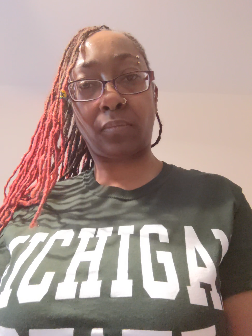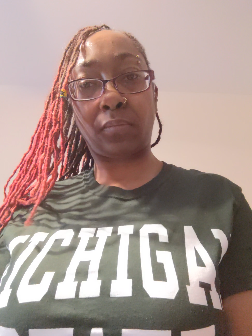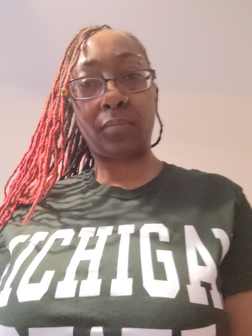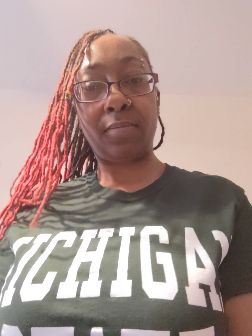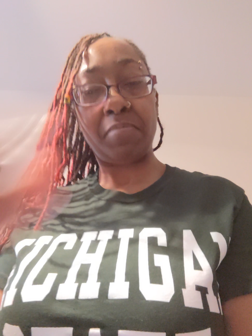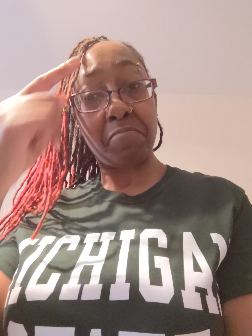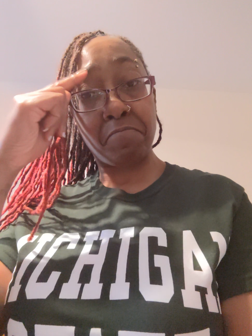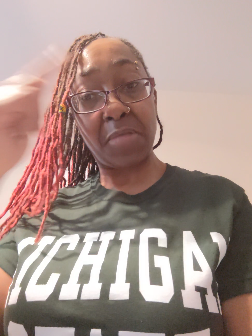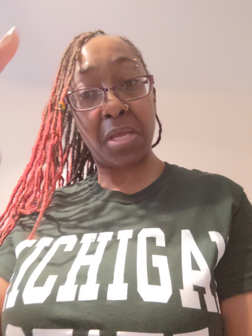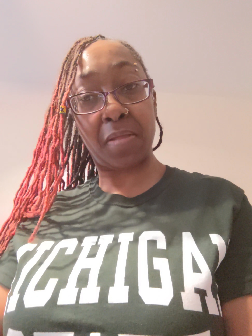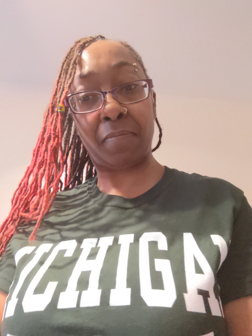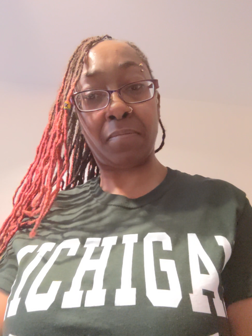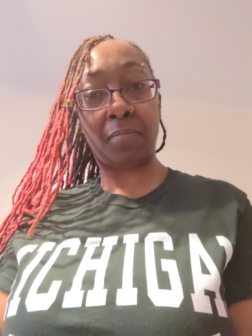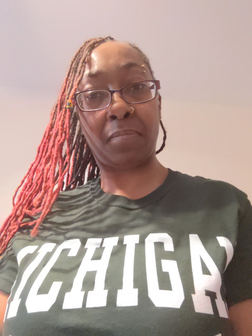penny